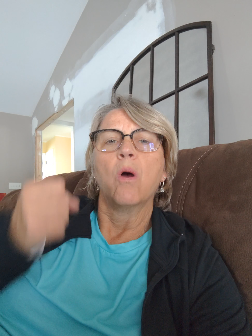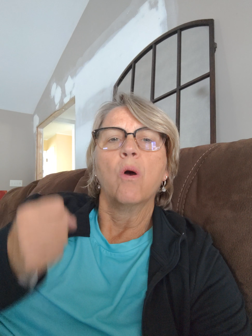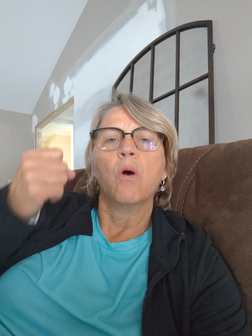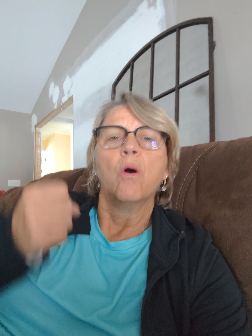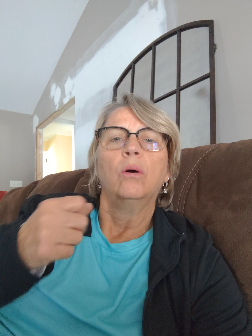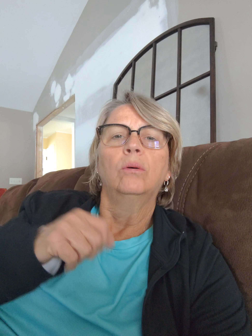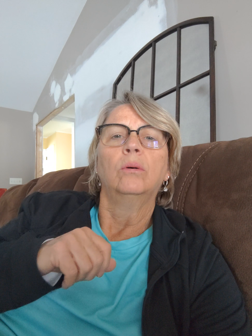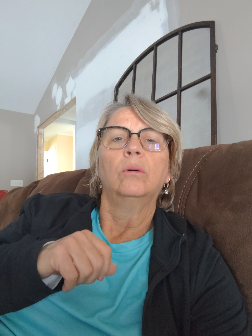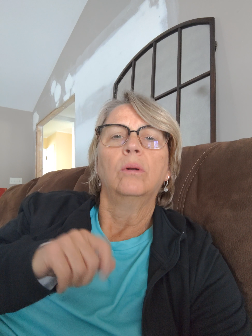car